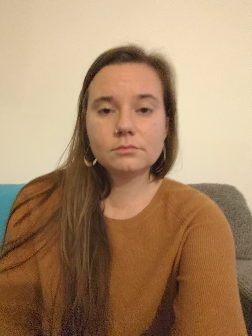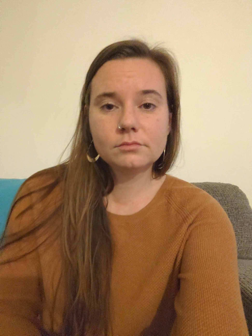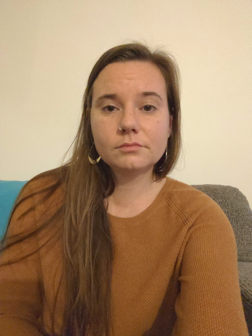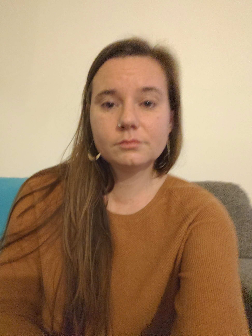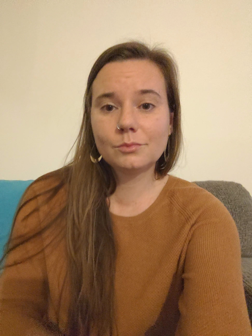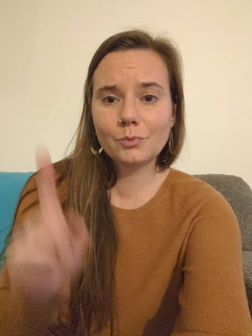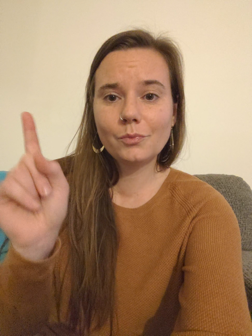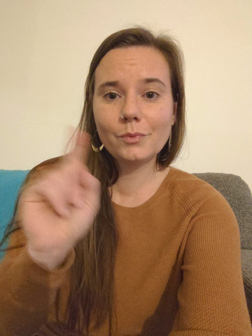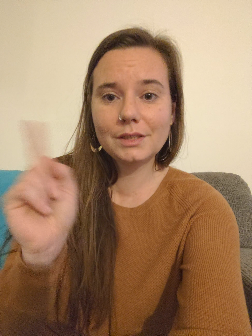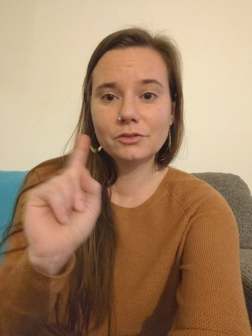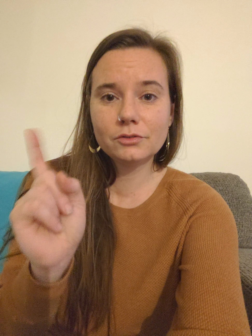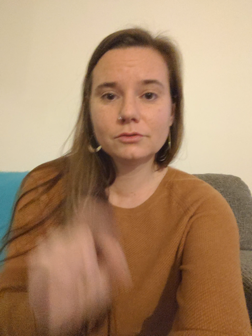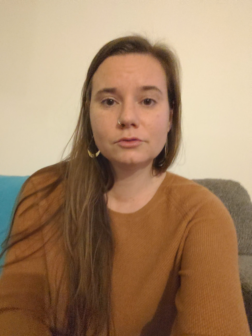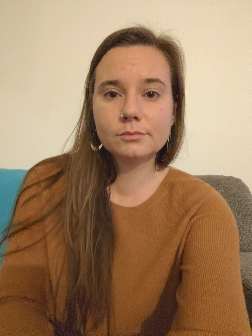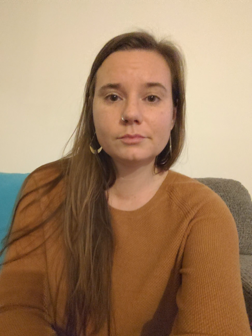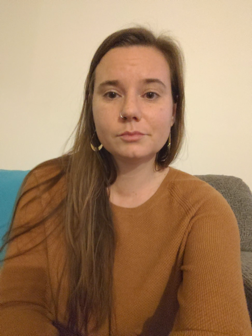where